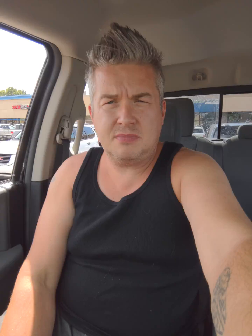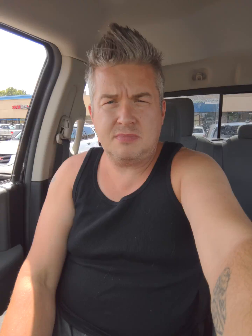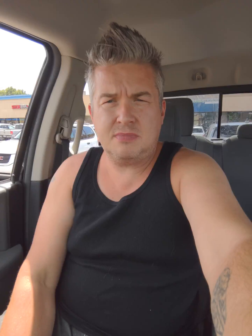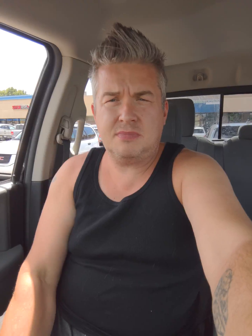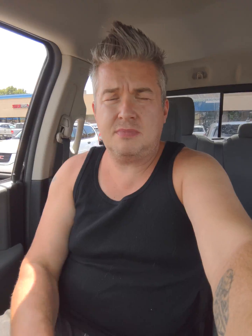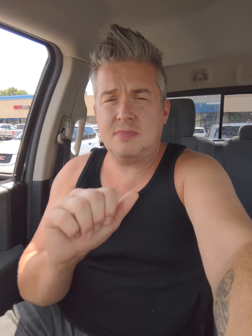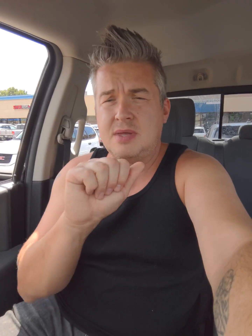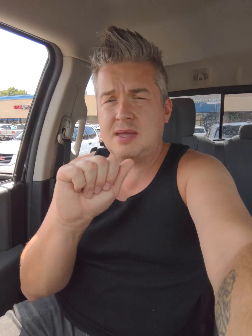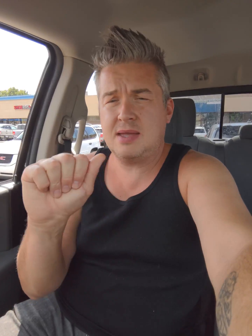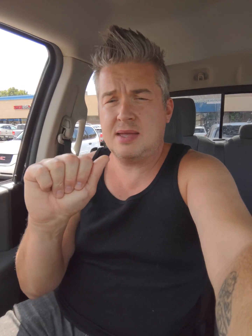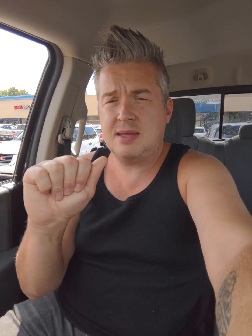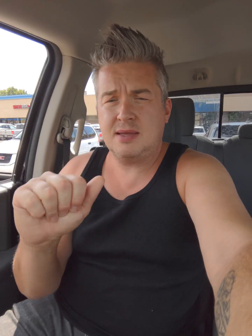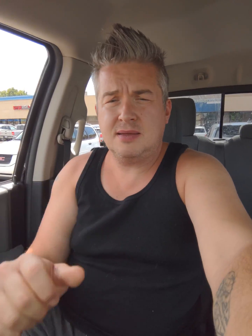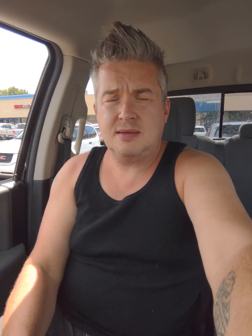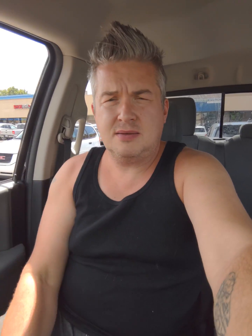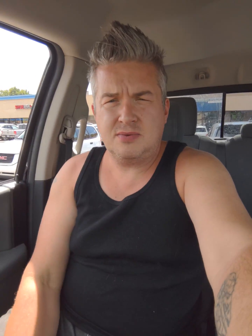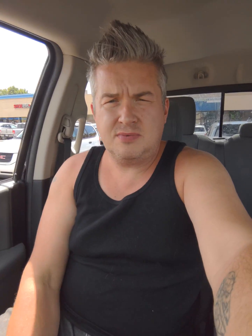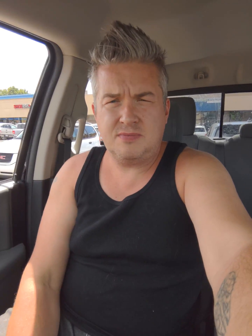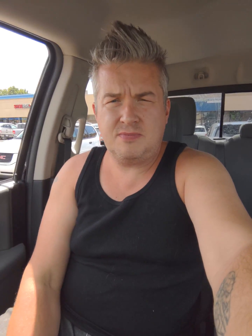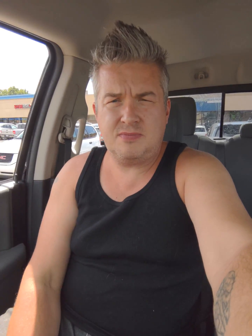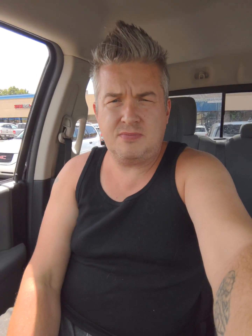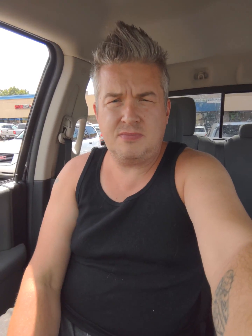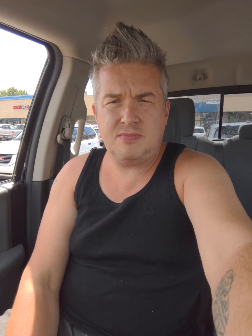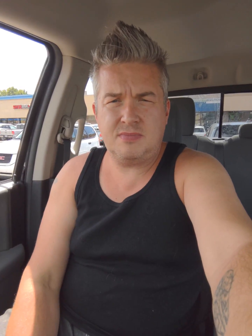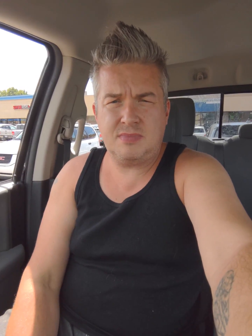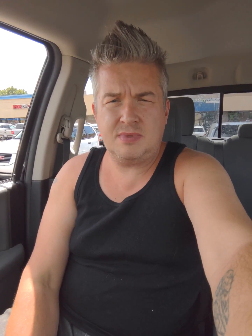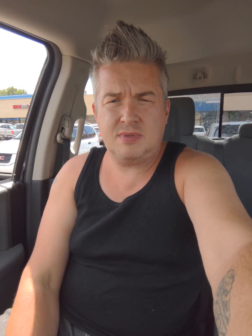a